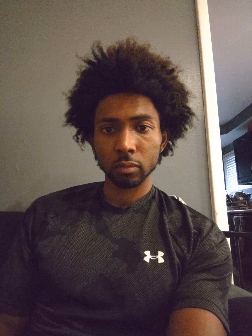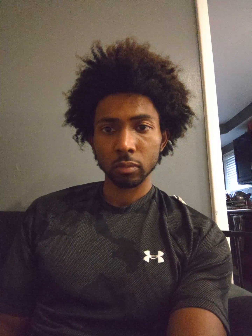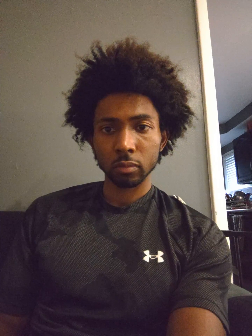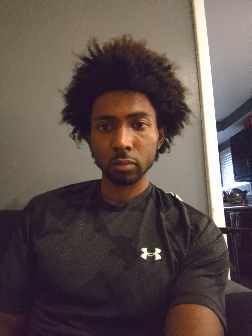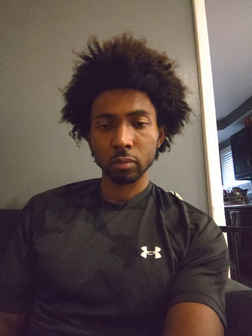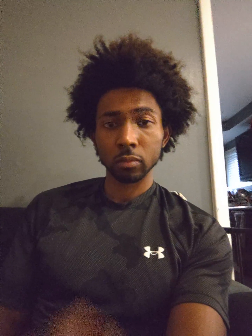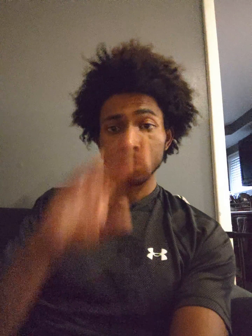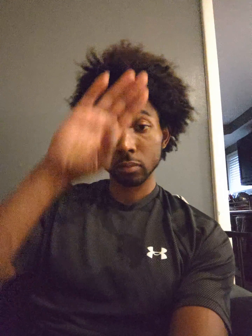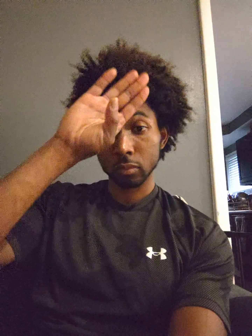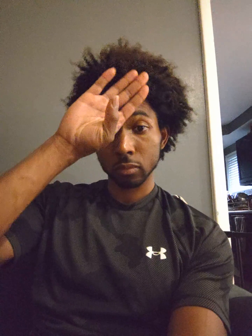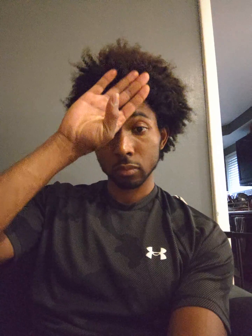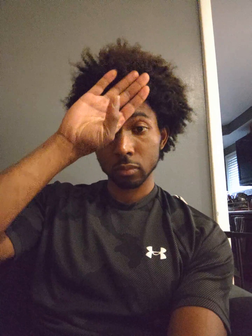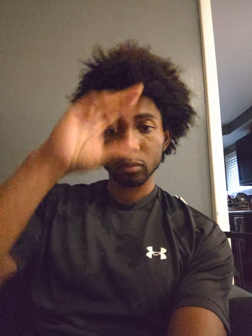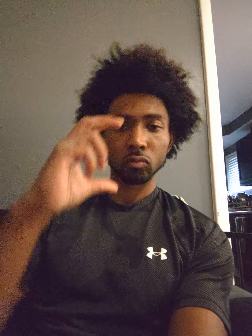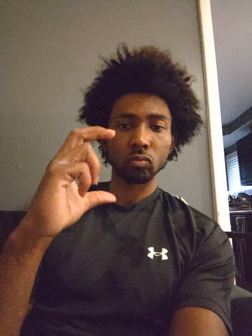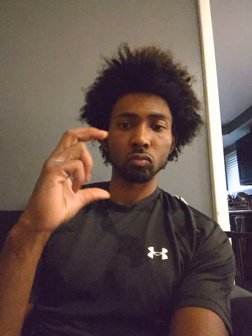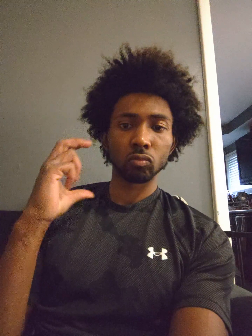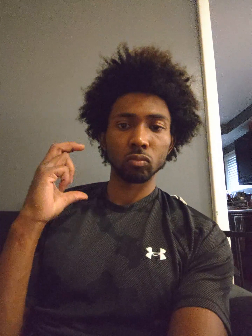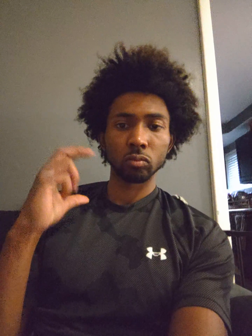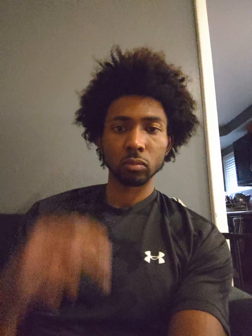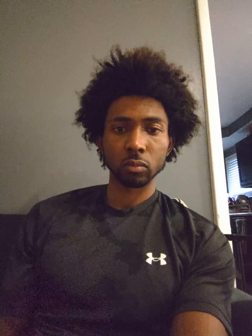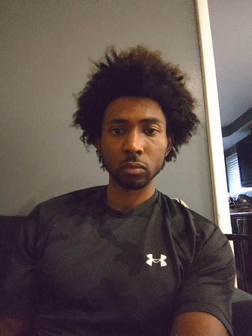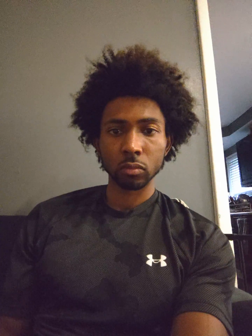fire truck